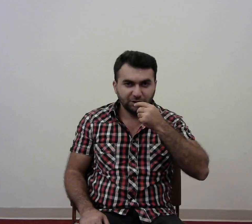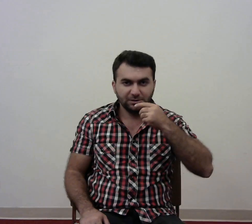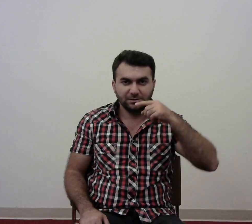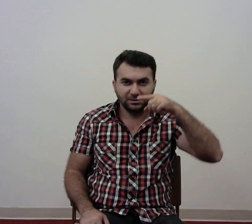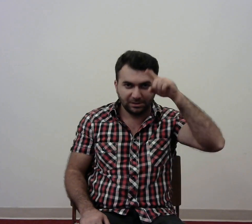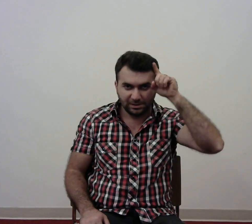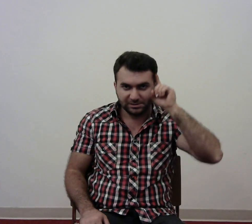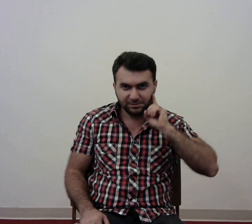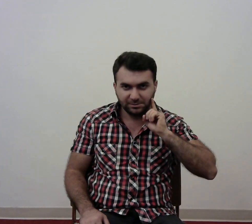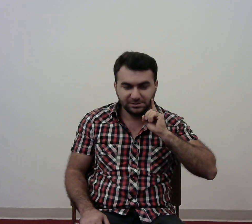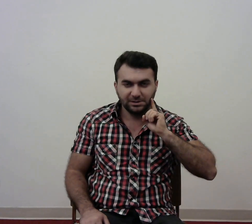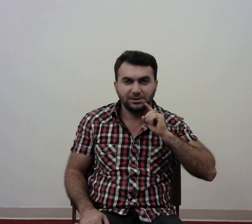azərbaycan